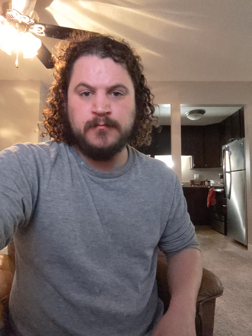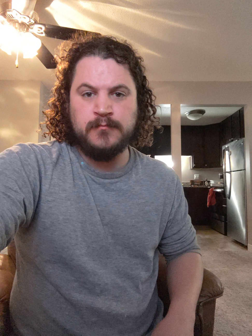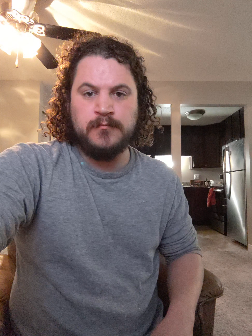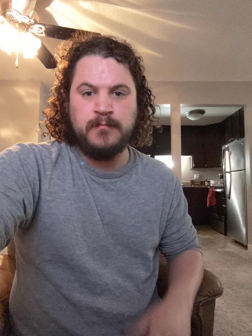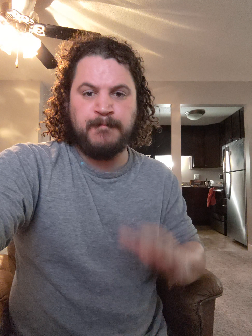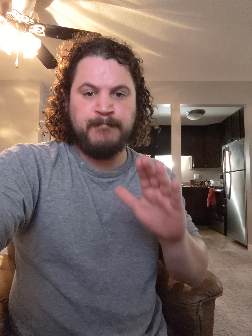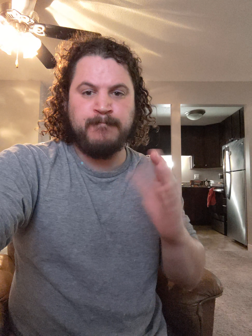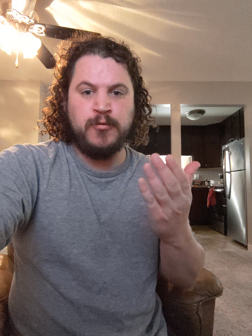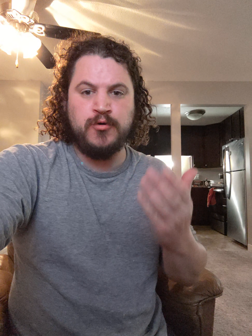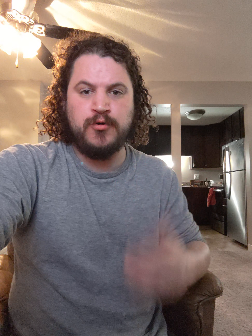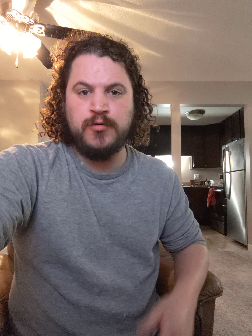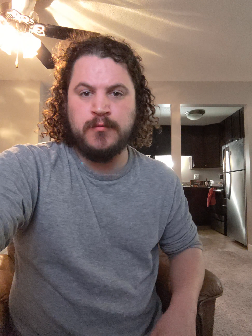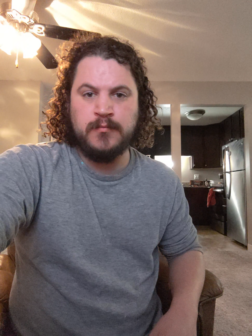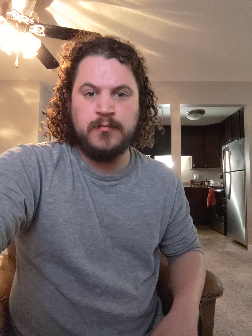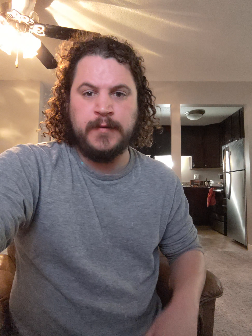book